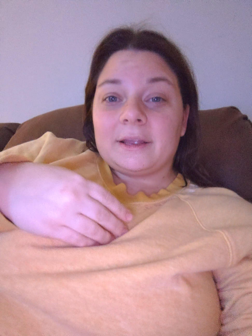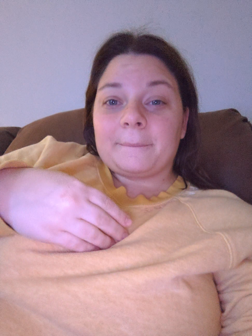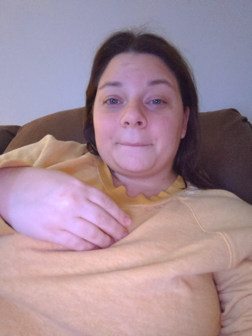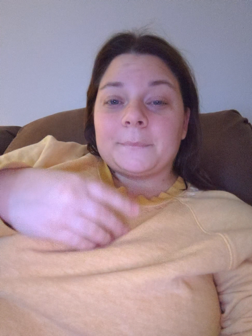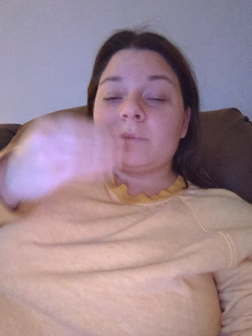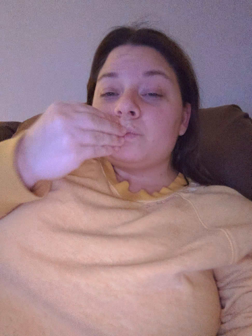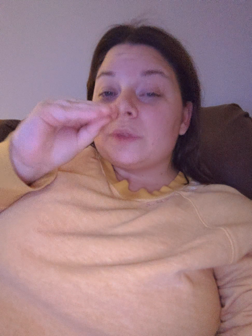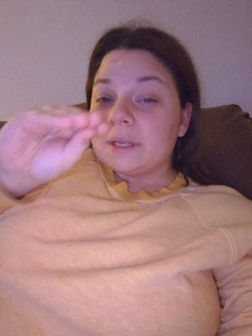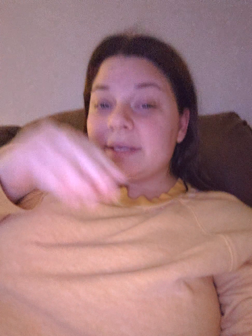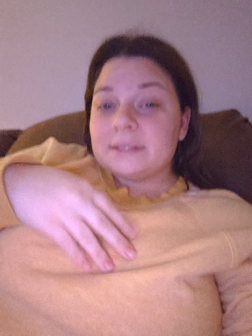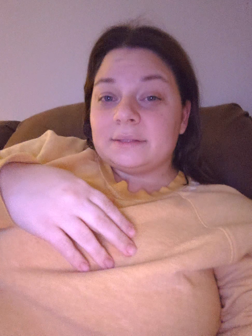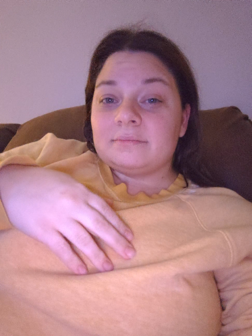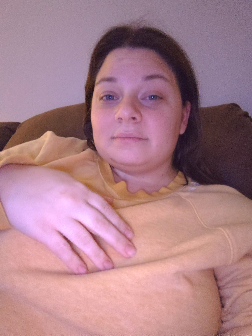kiss